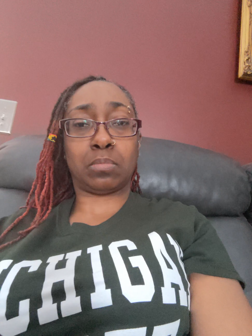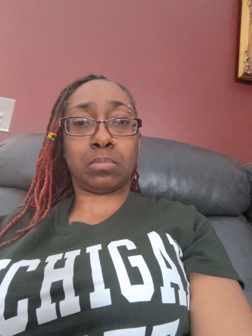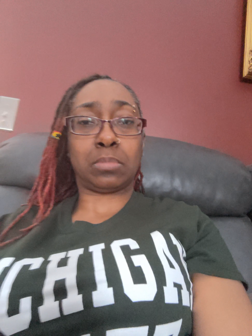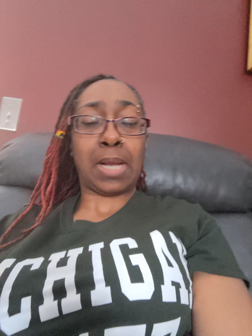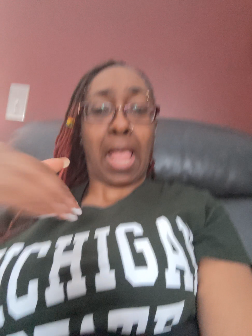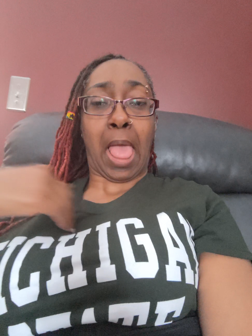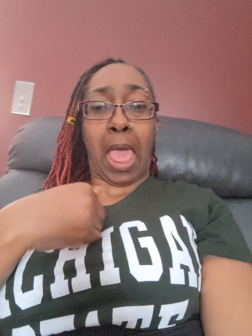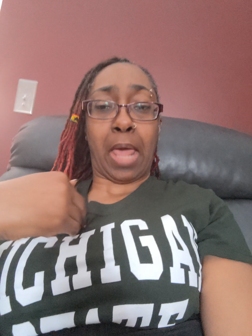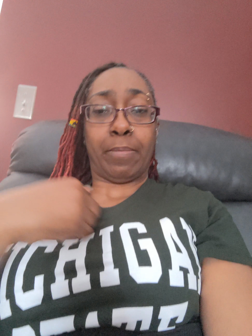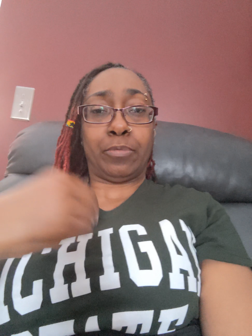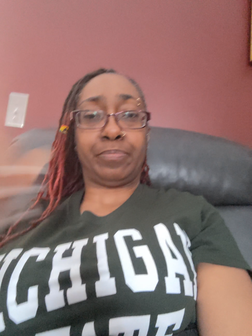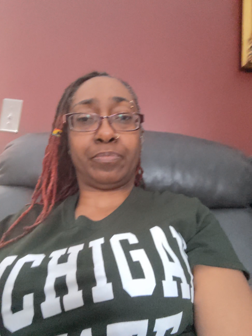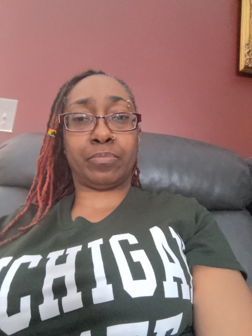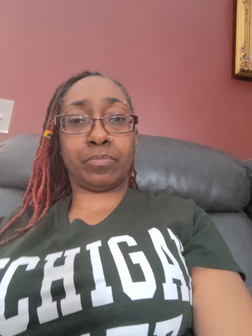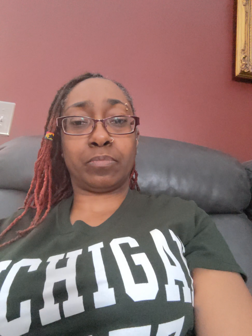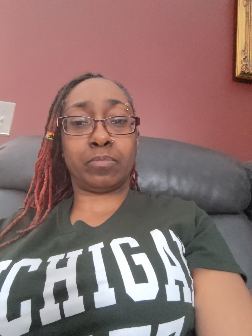animal